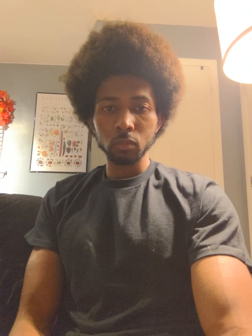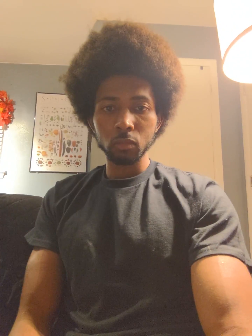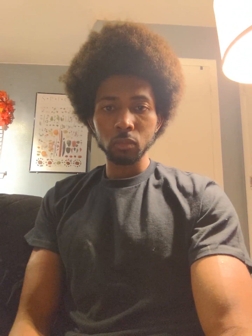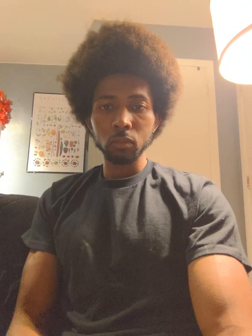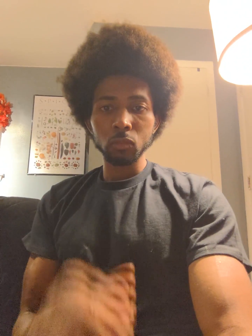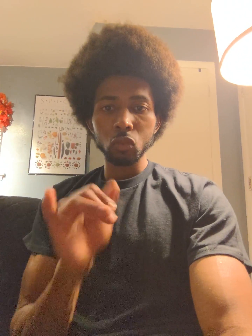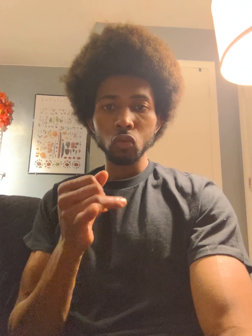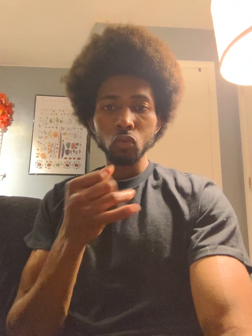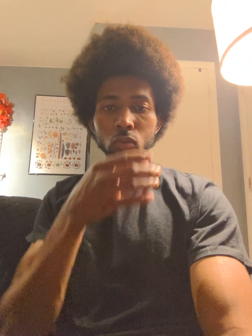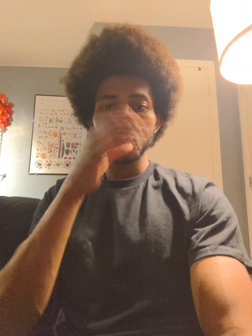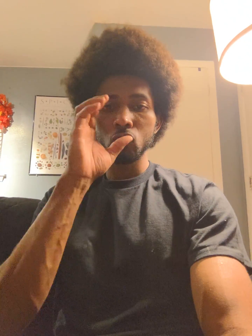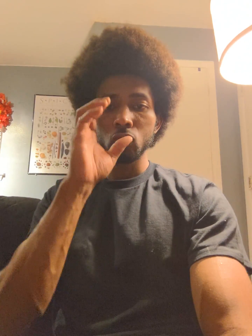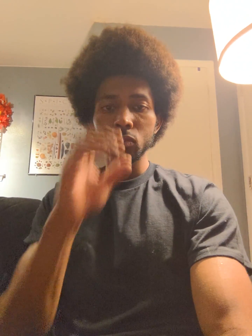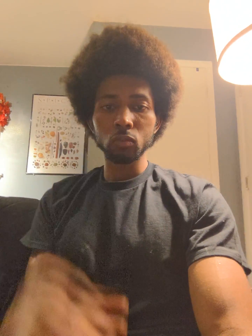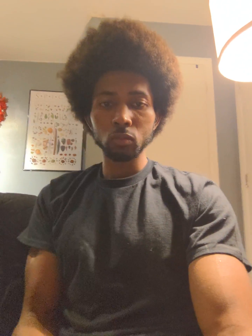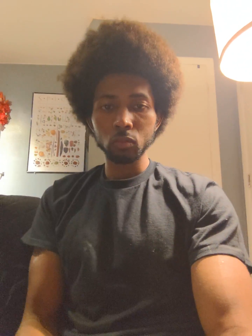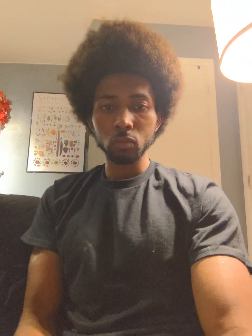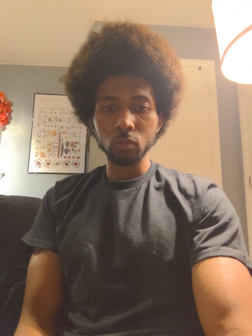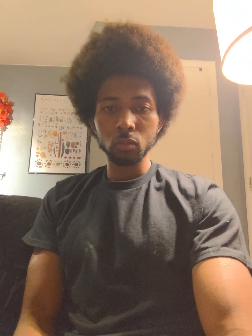juice